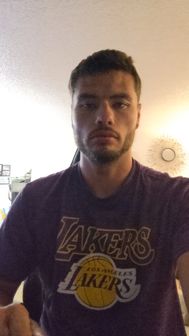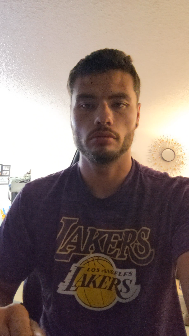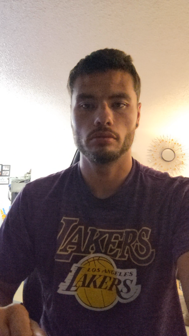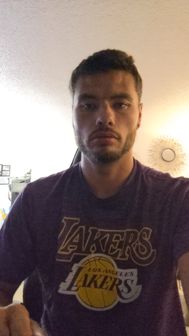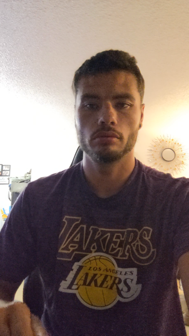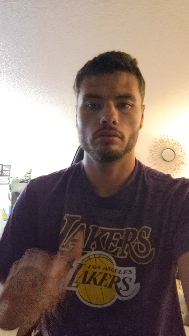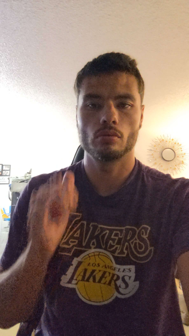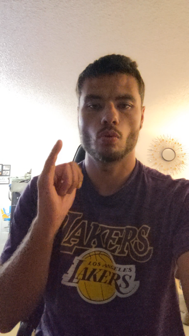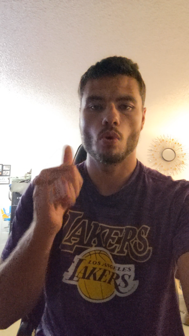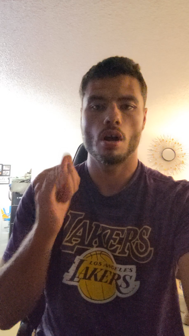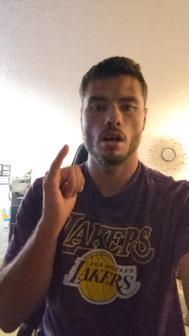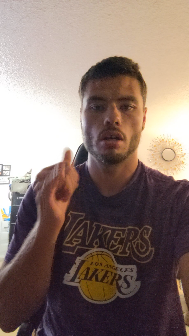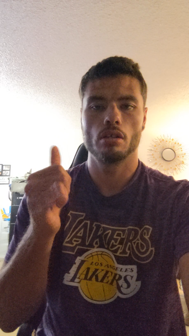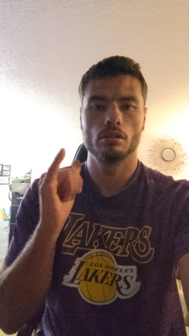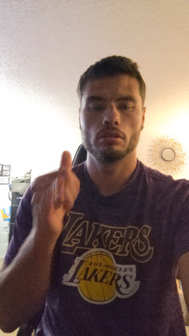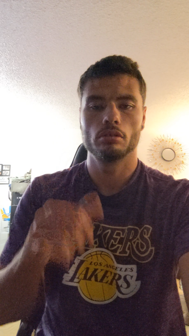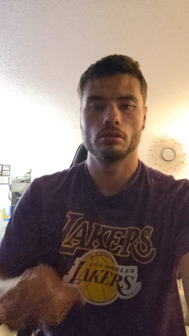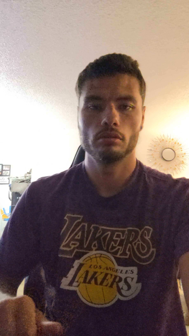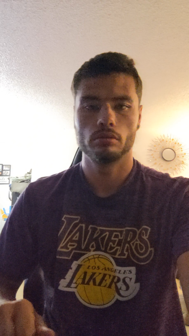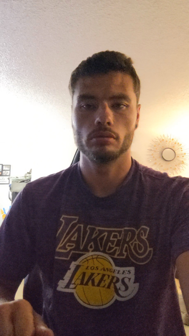rocking chair